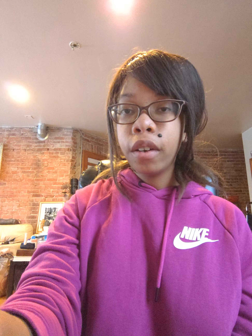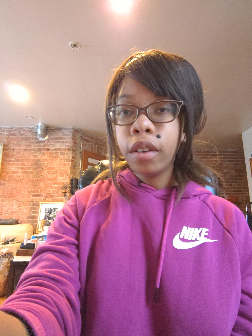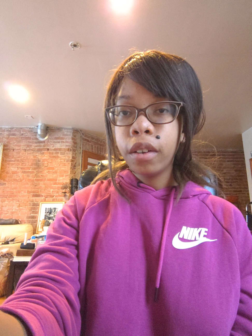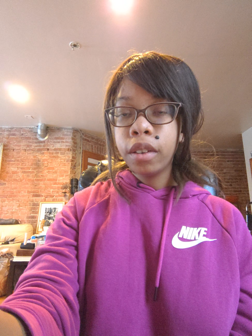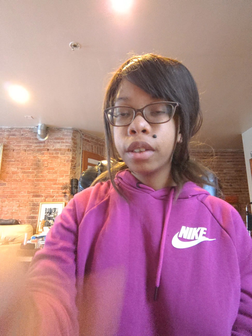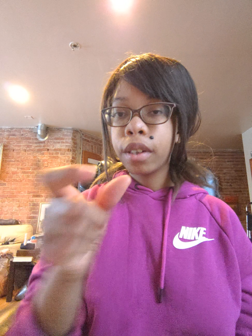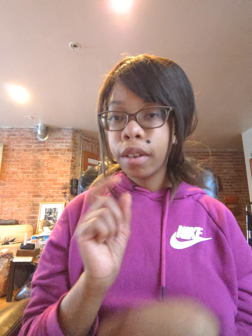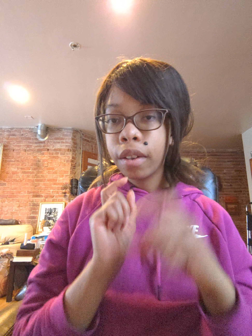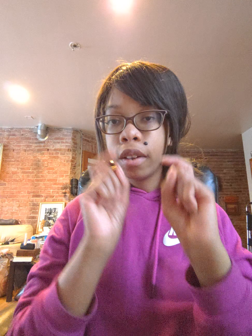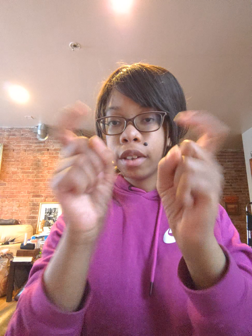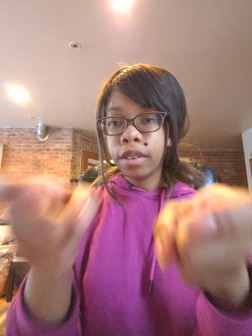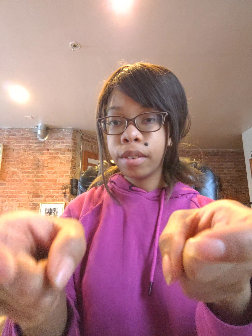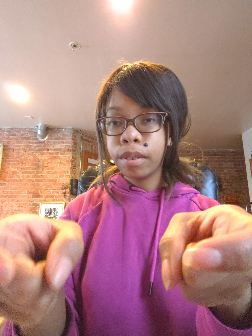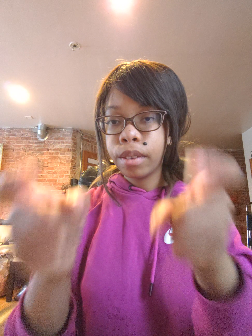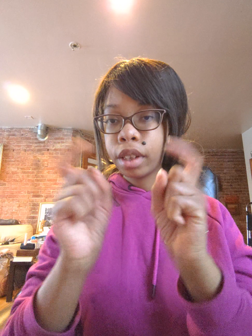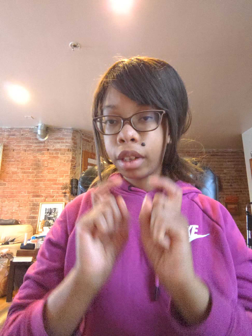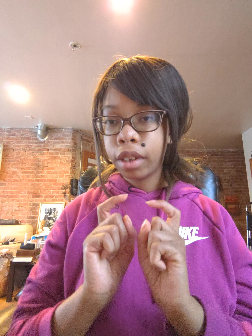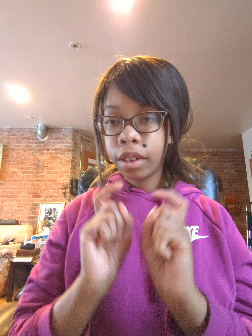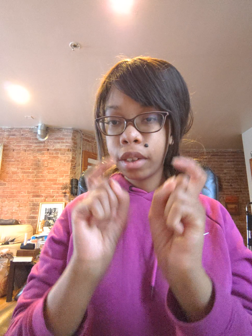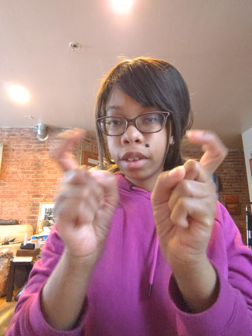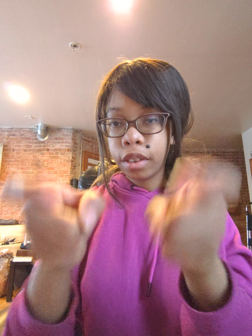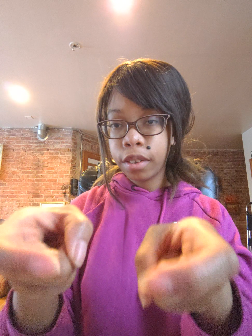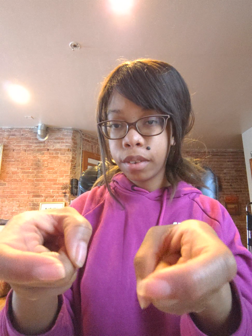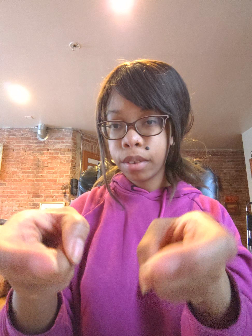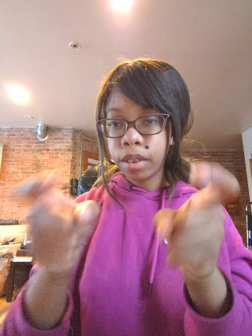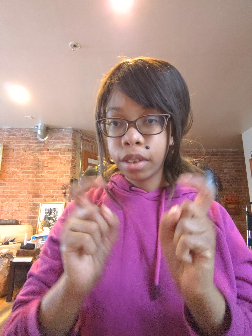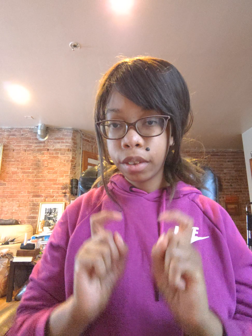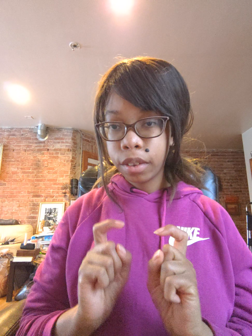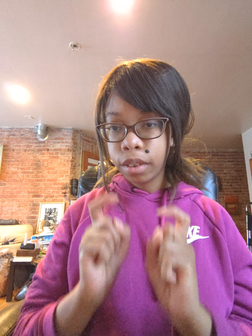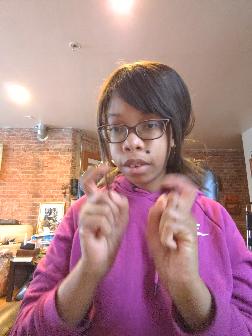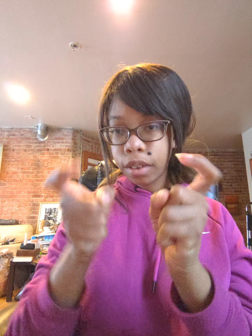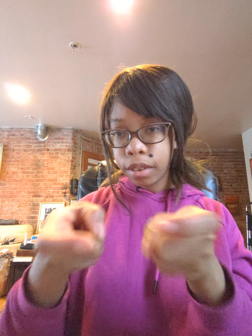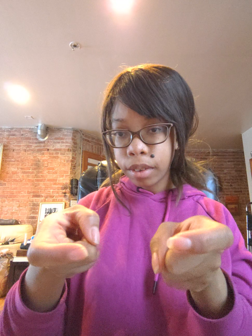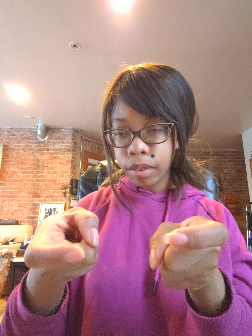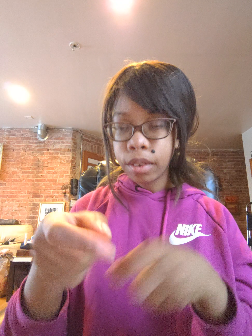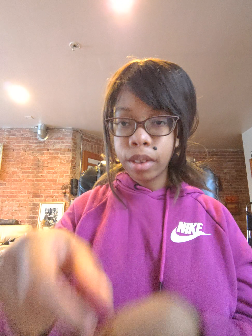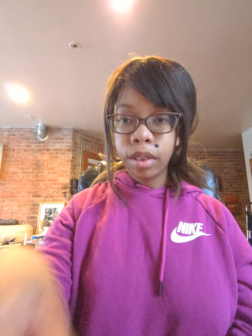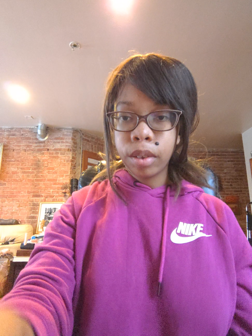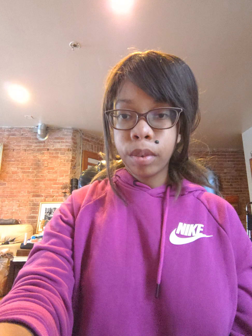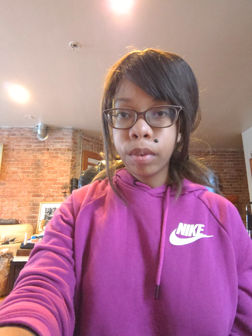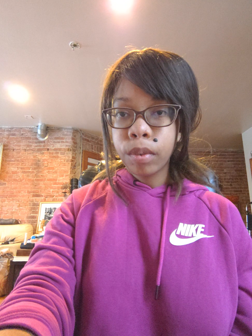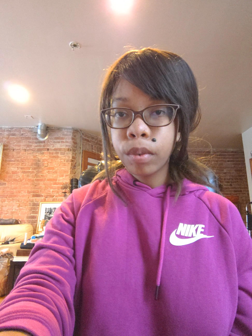gift